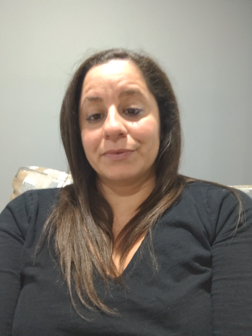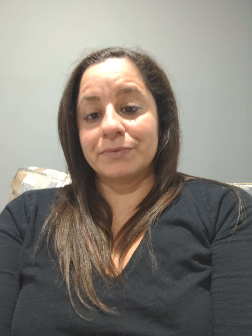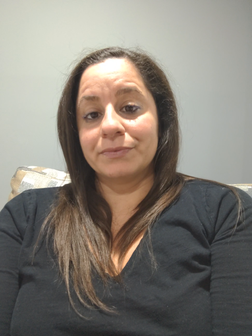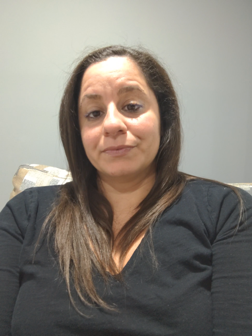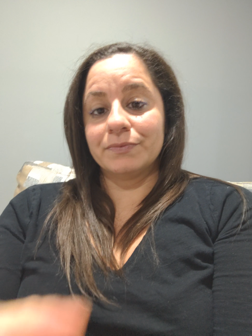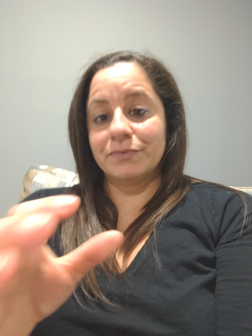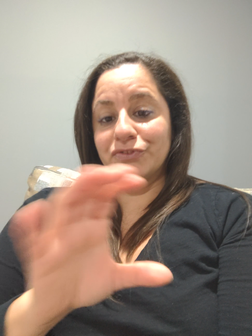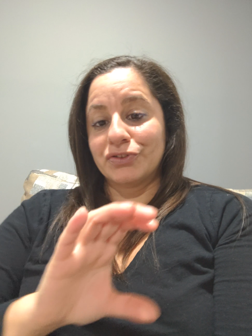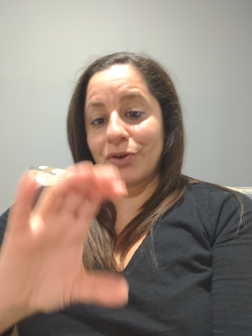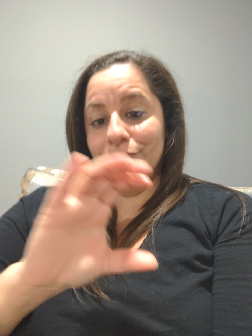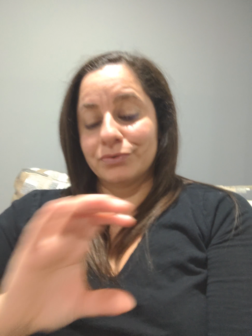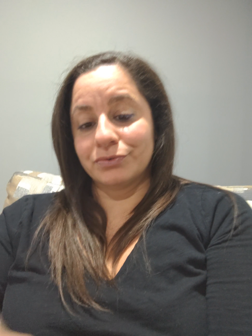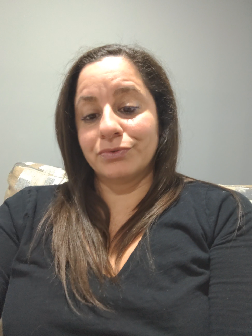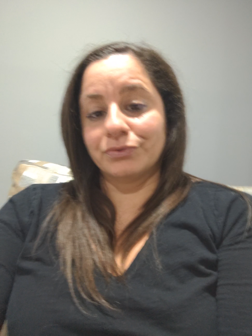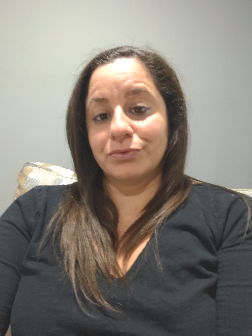chocolate